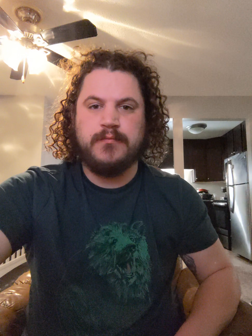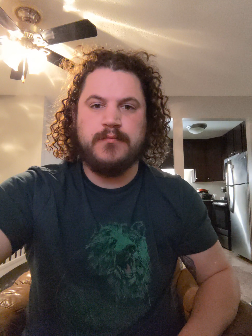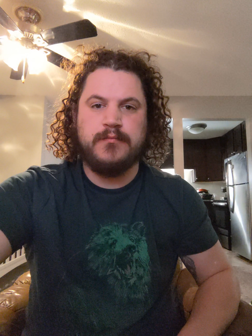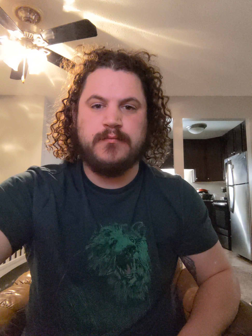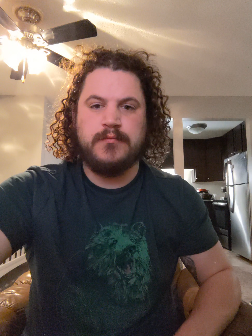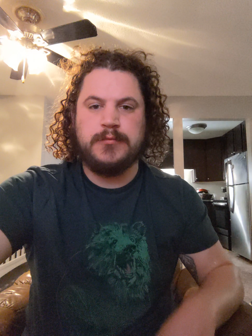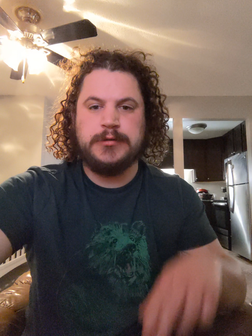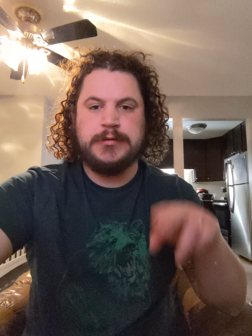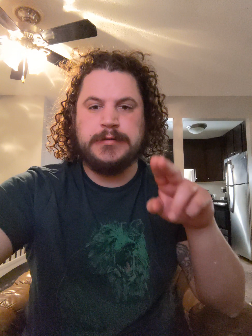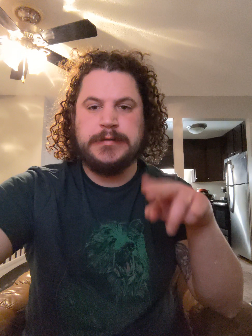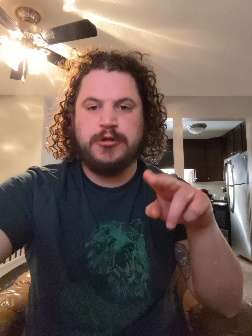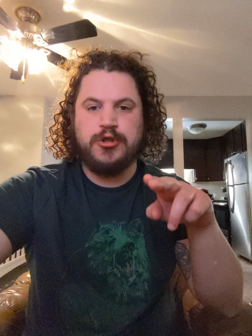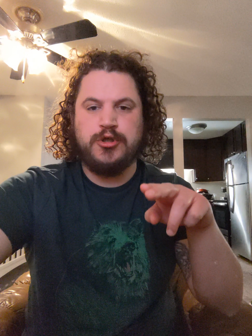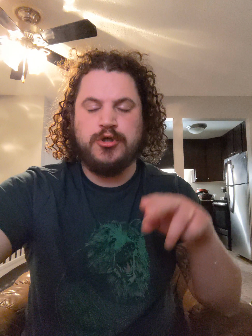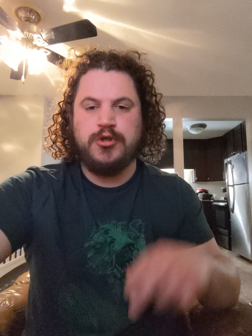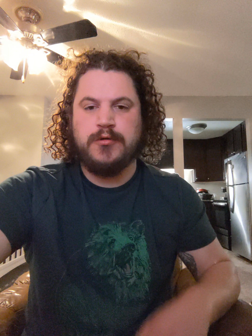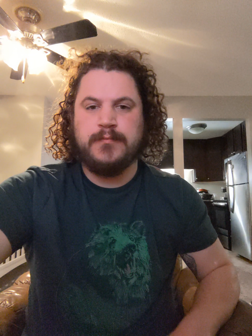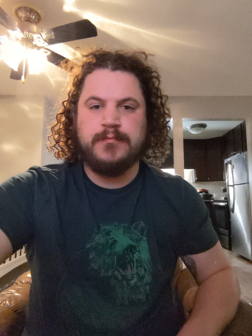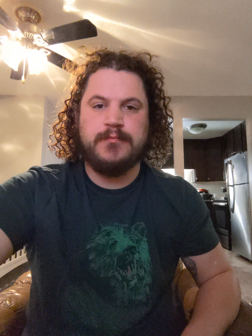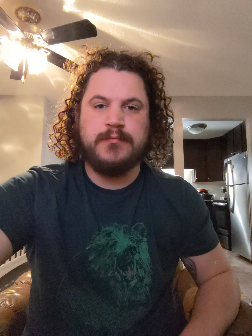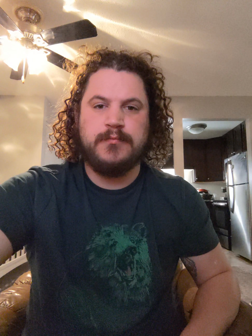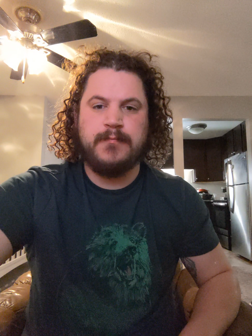chair